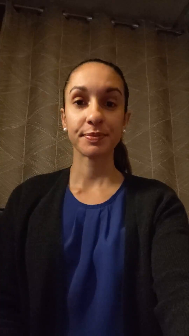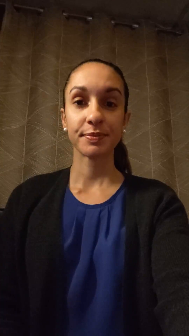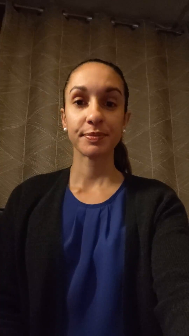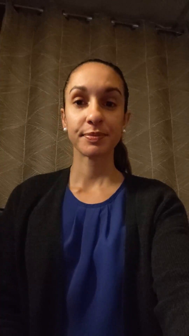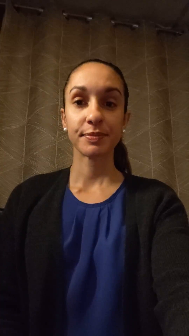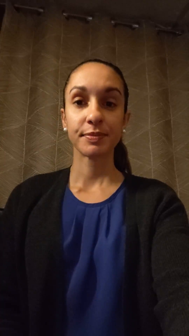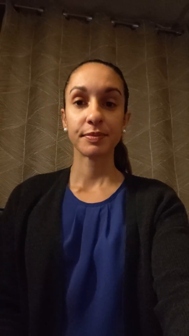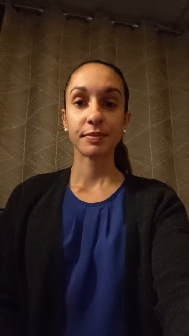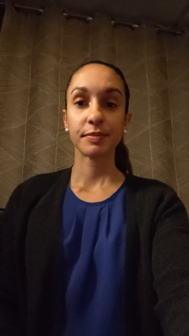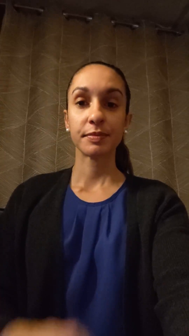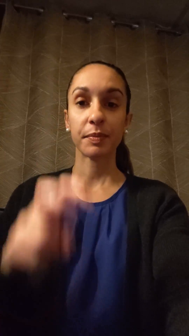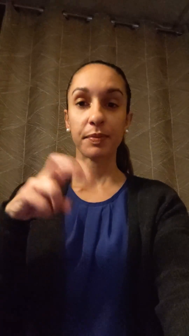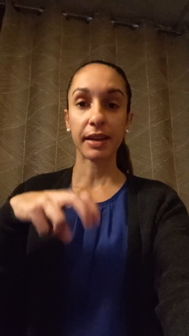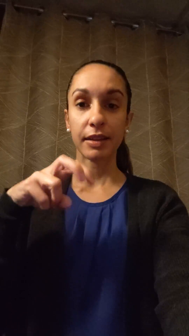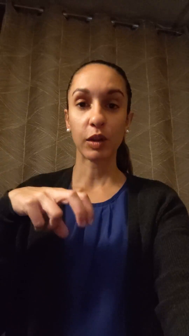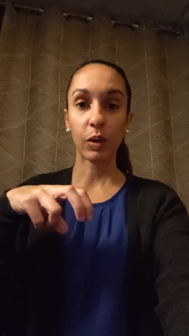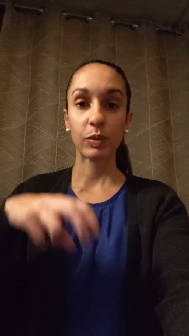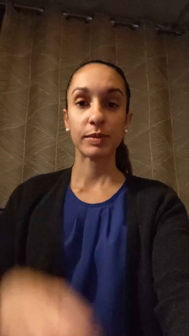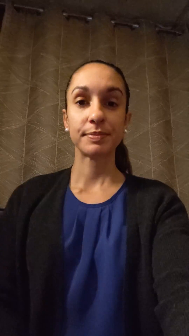potato